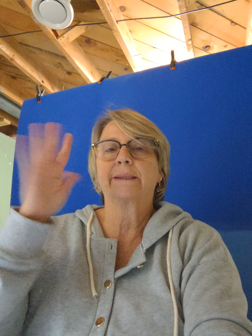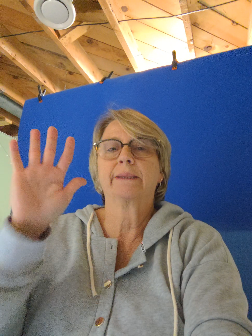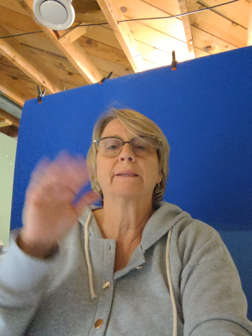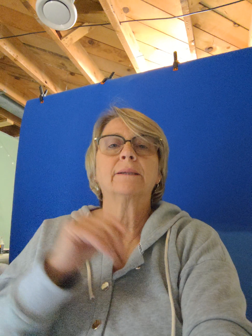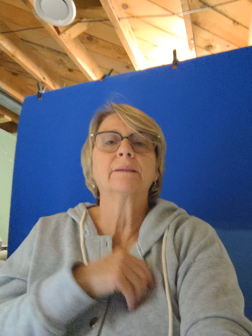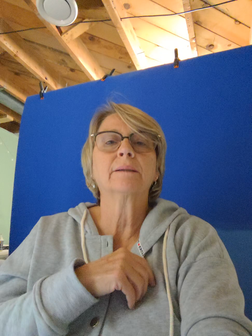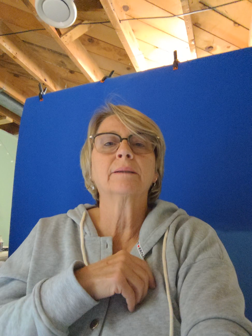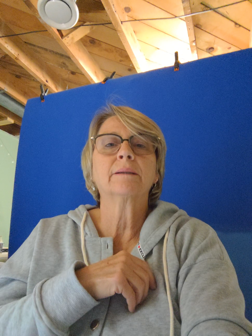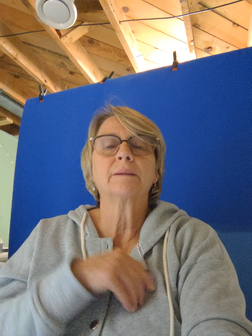tree